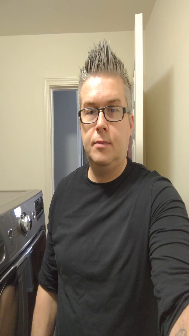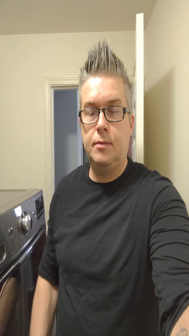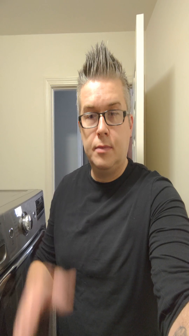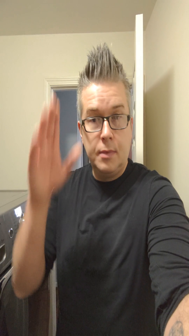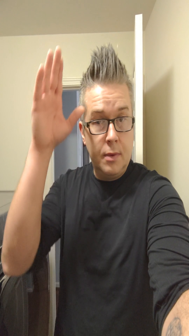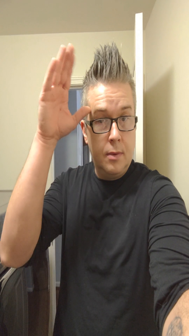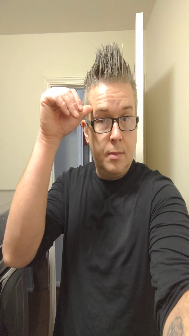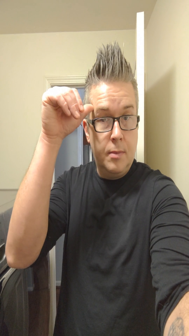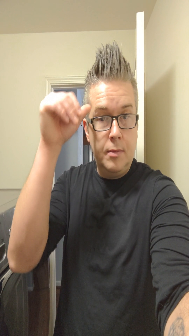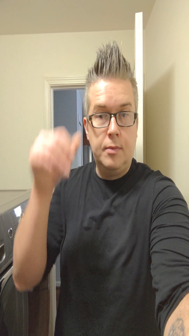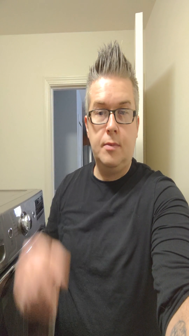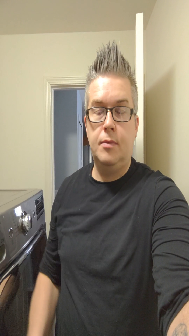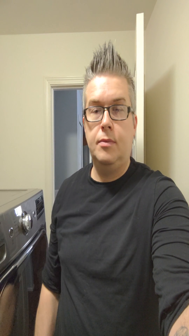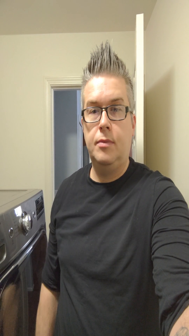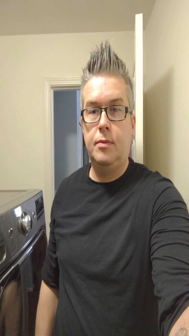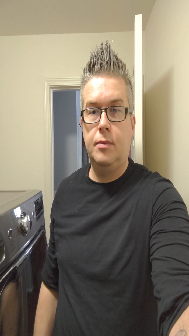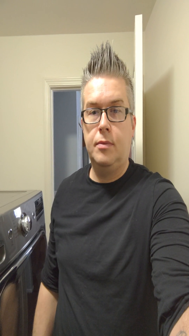donkey